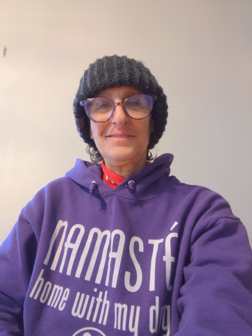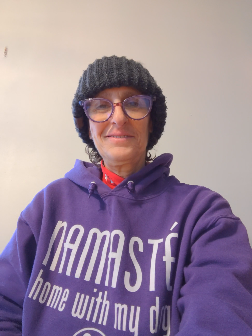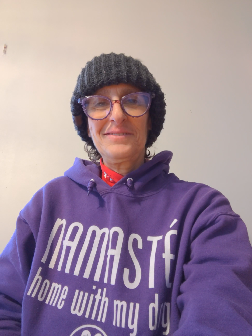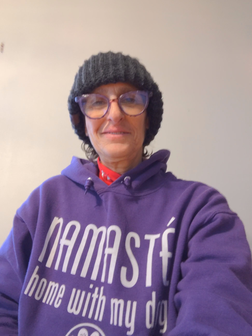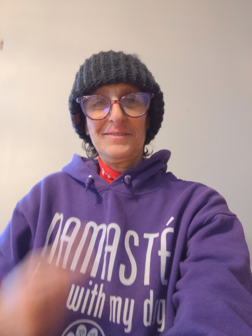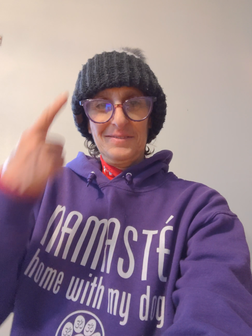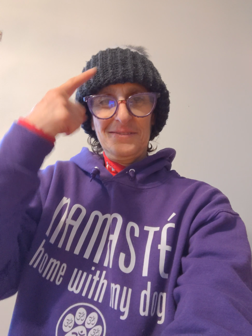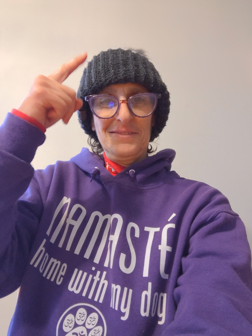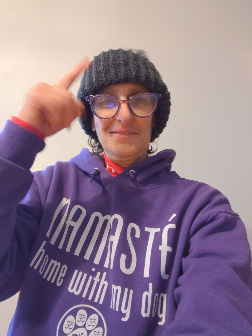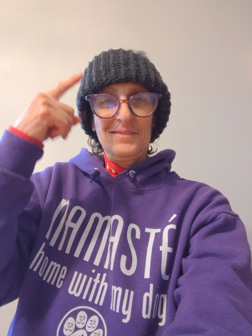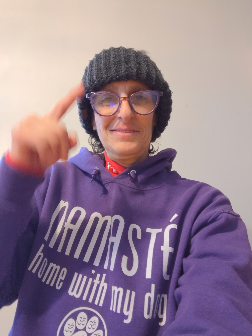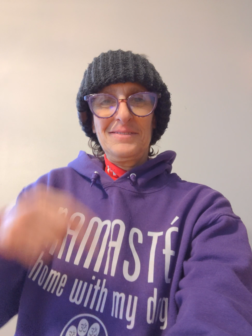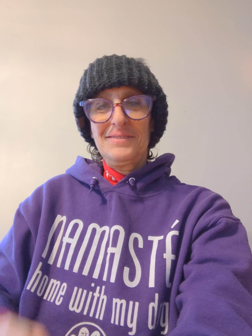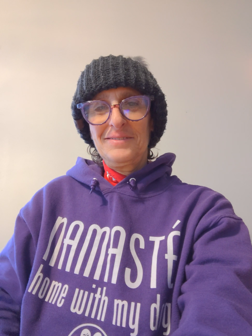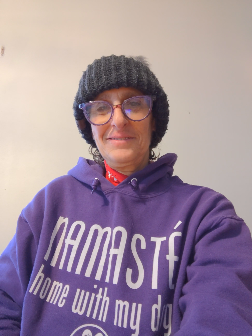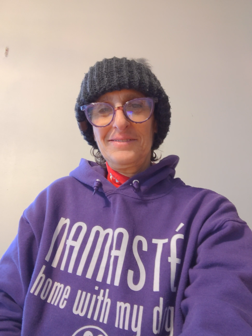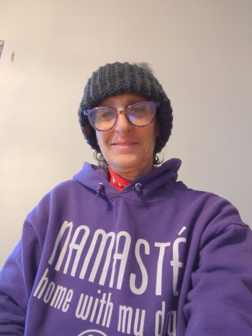for